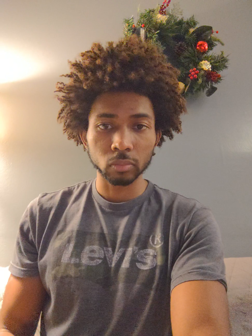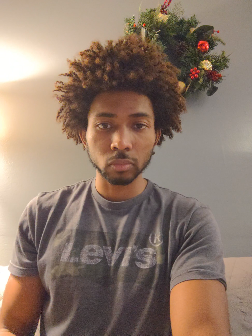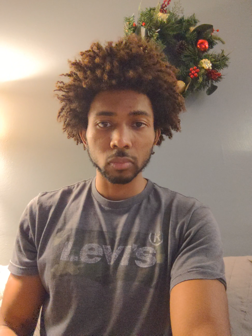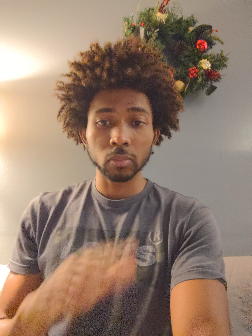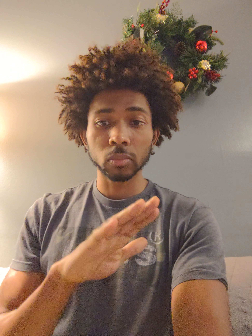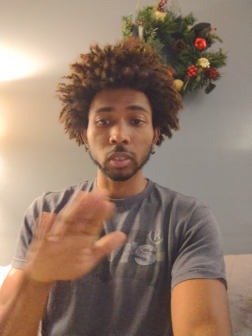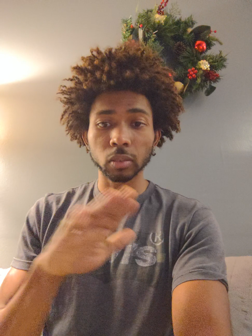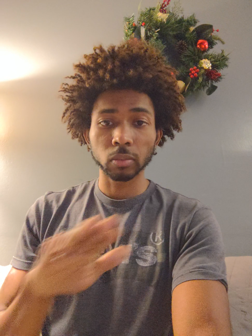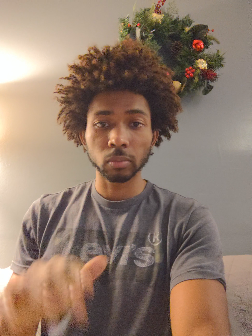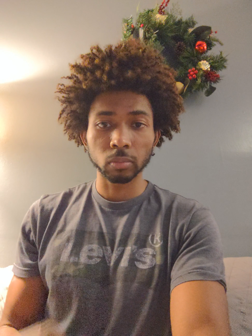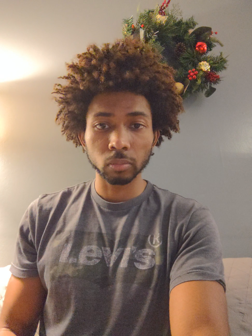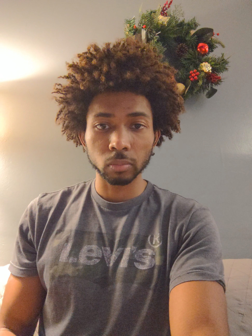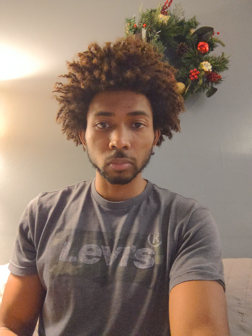clean